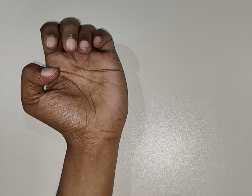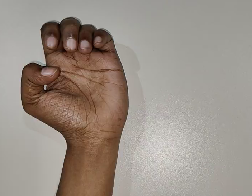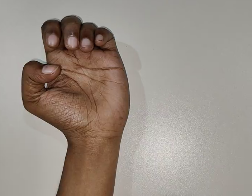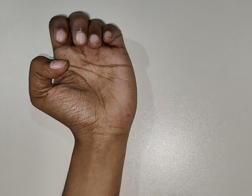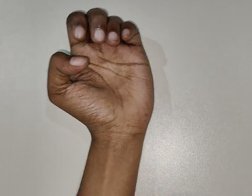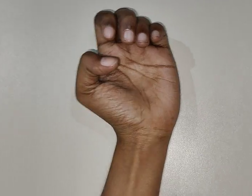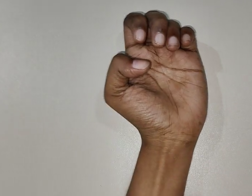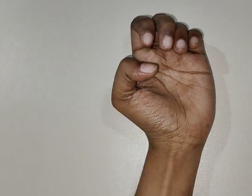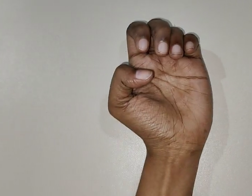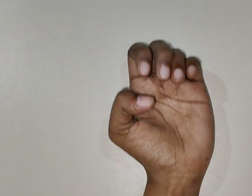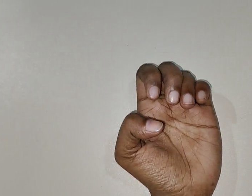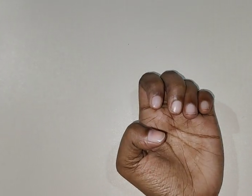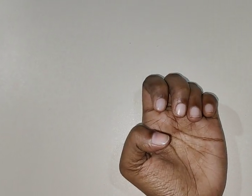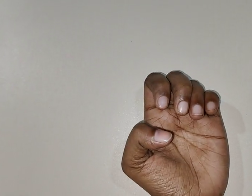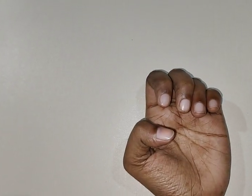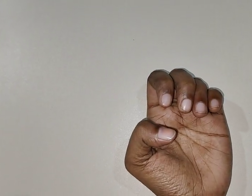ഈ